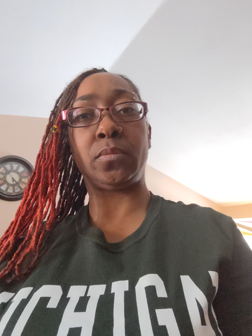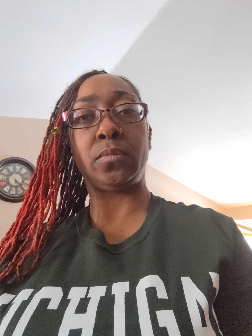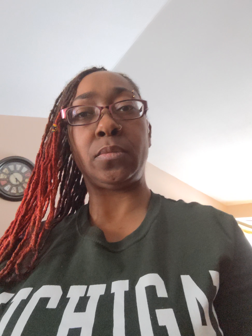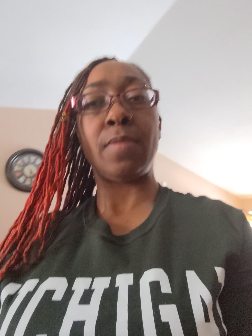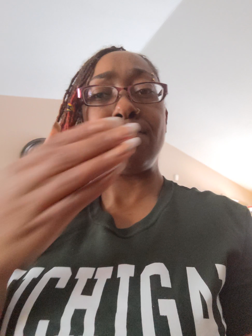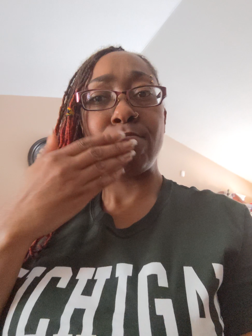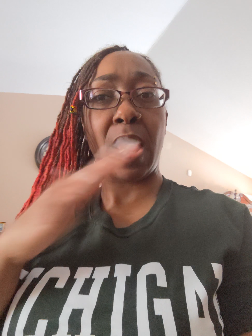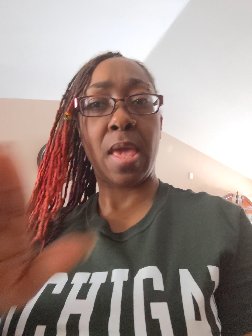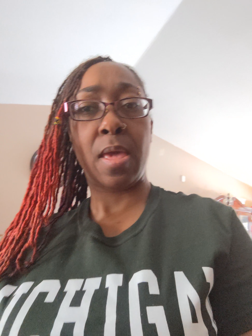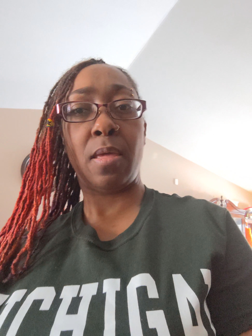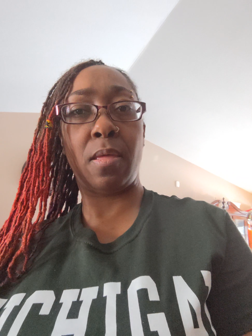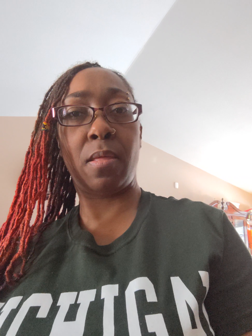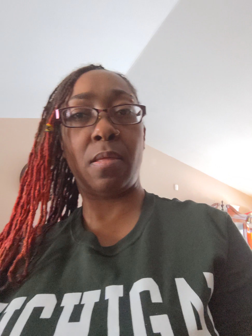bad